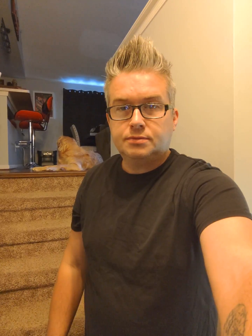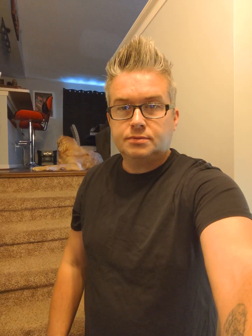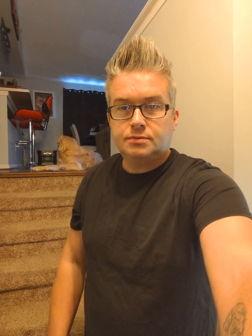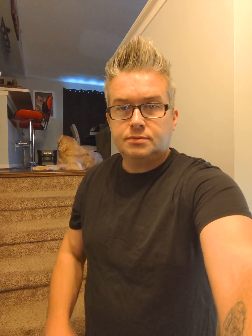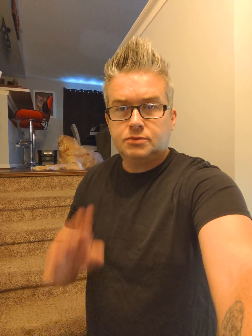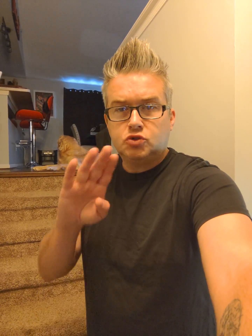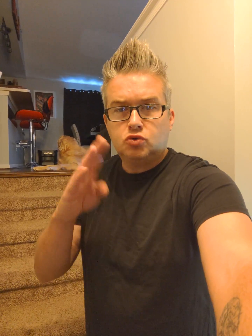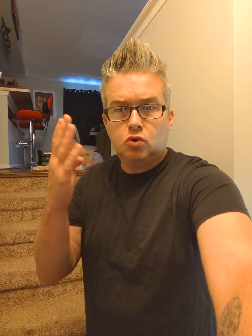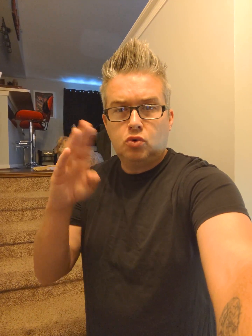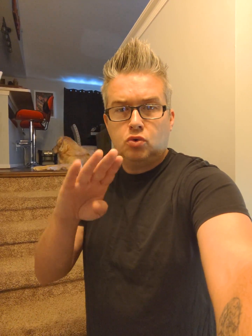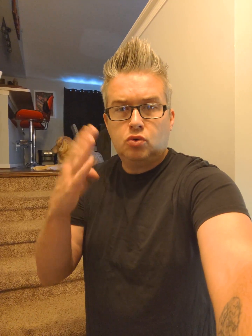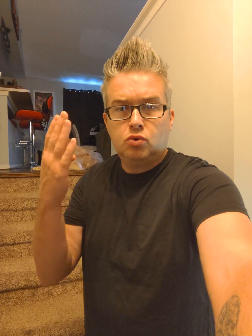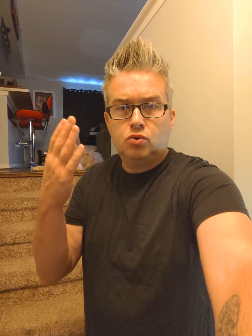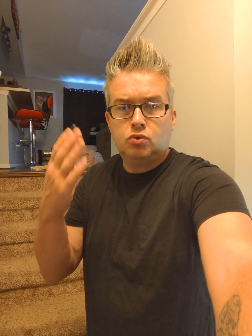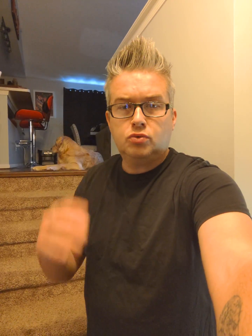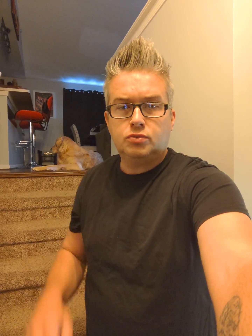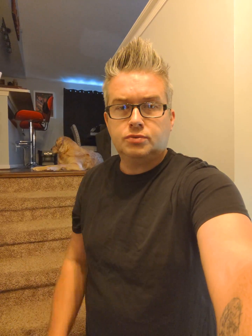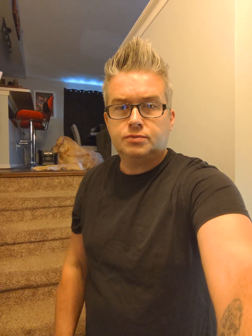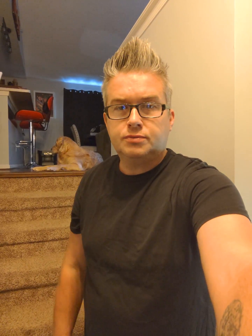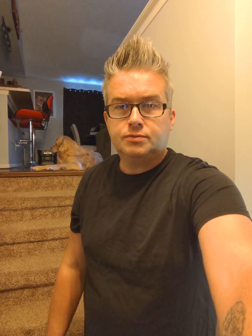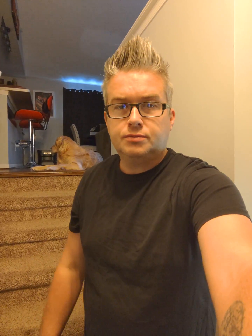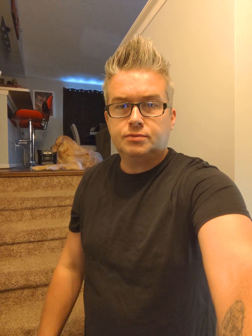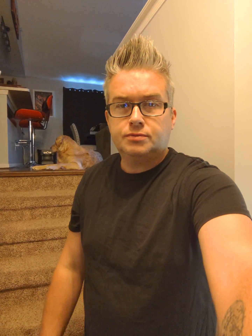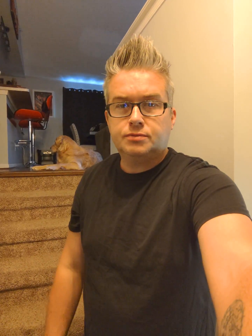door